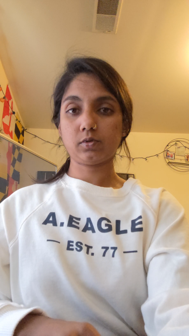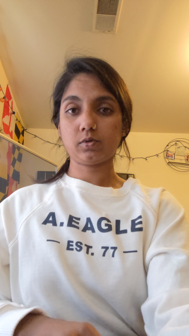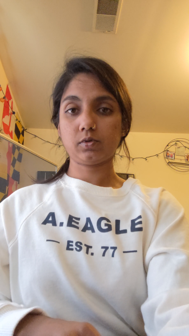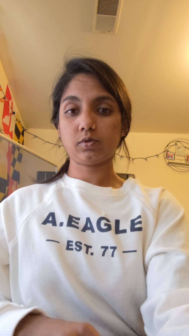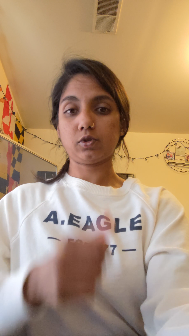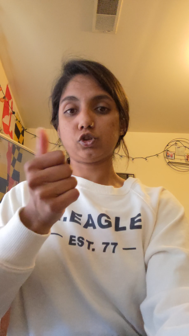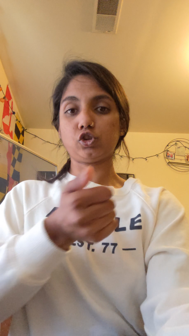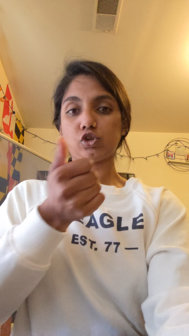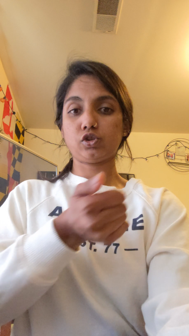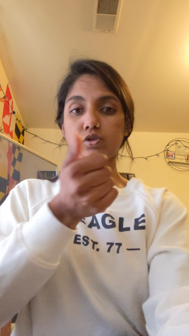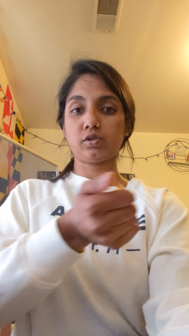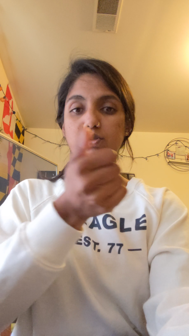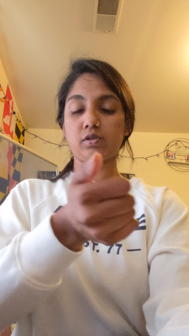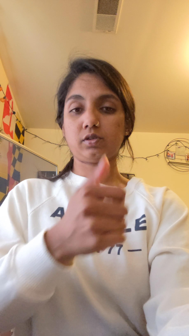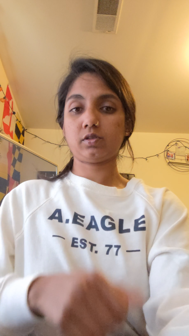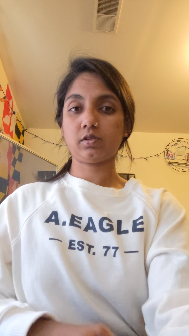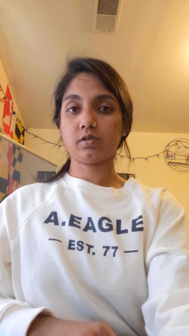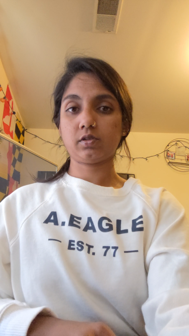chase